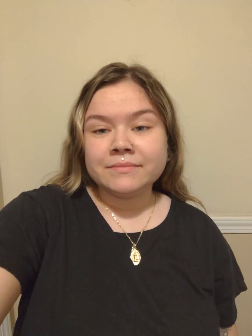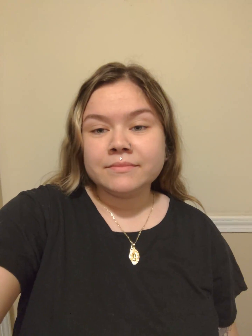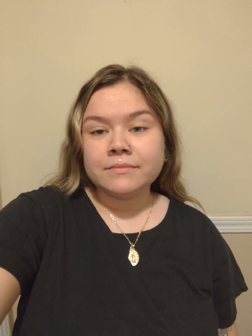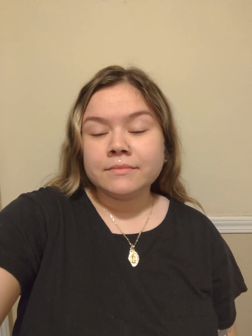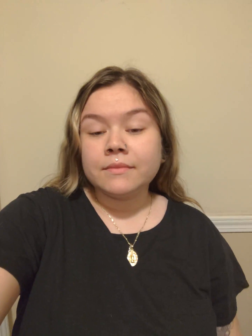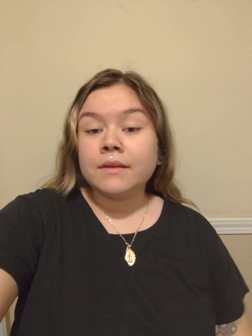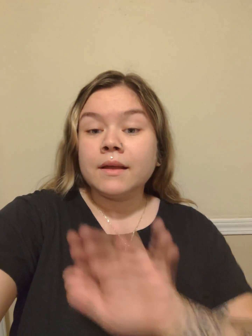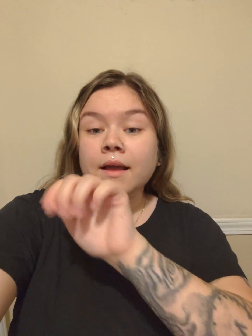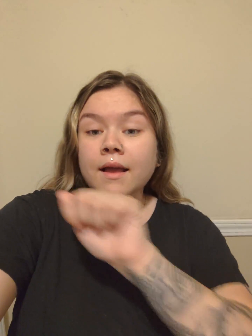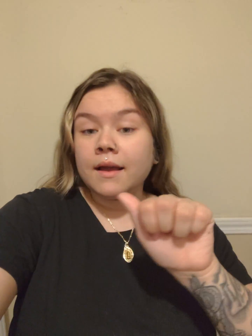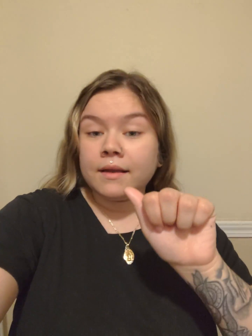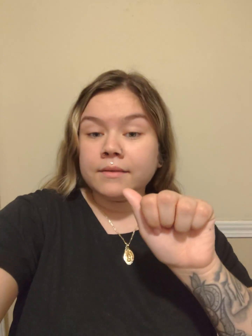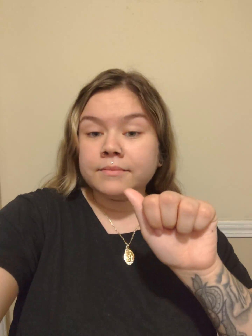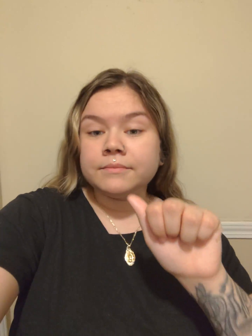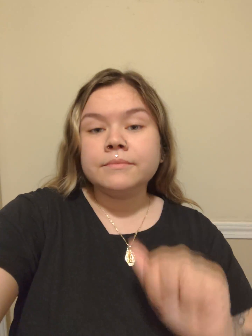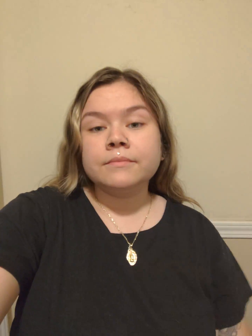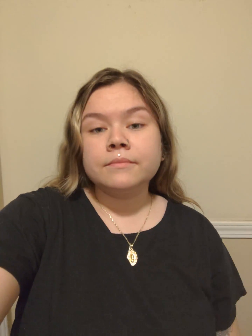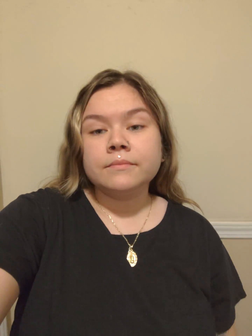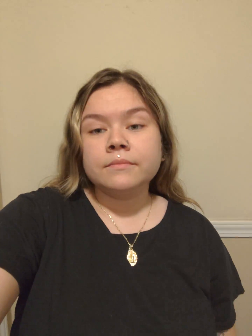a